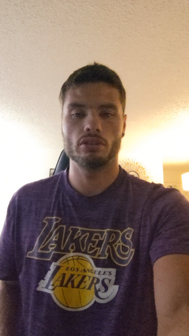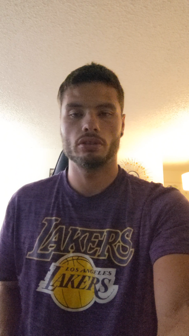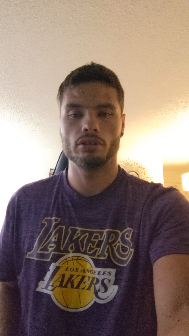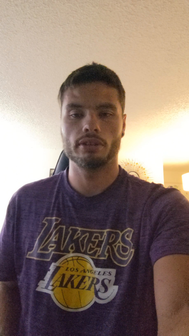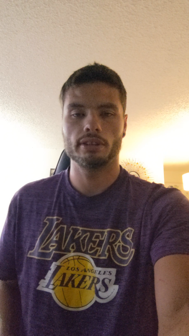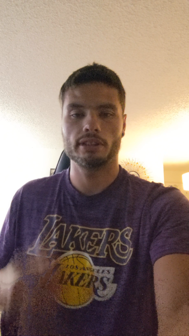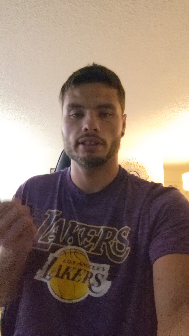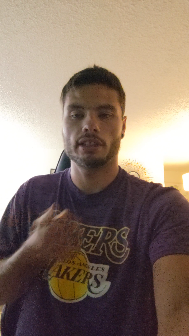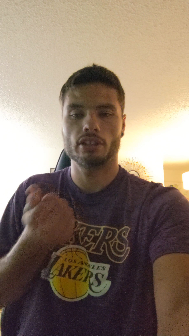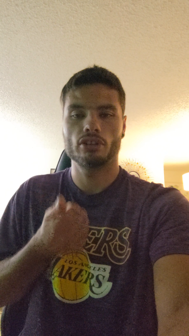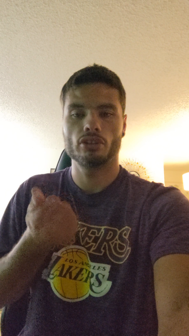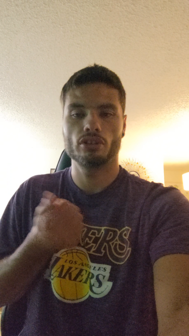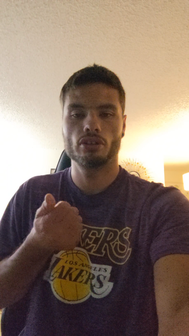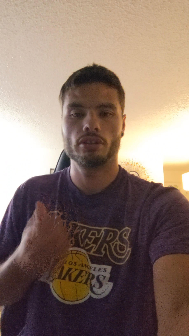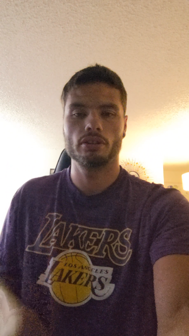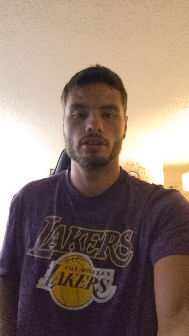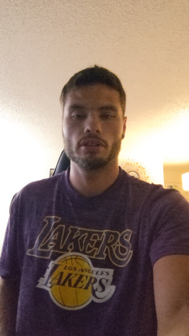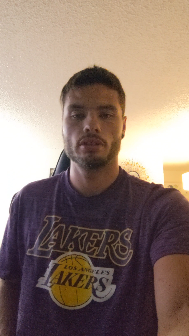chase